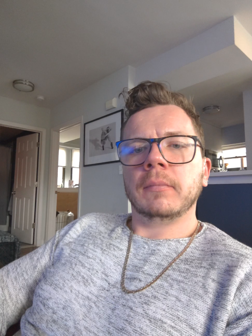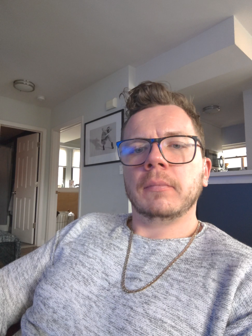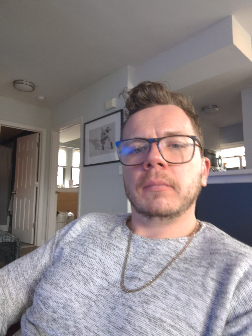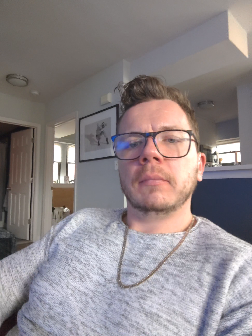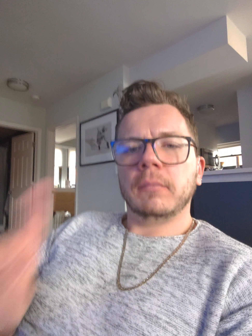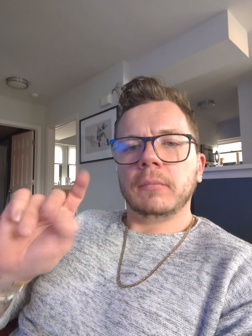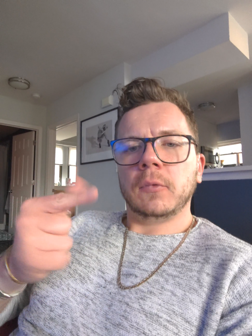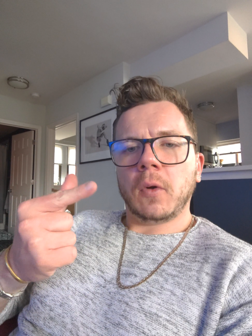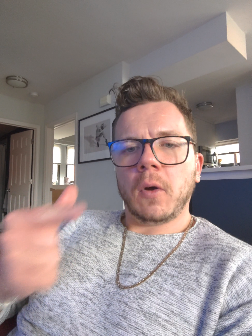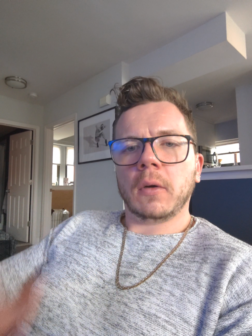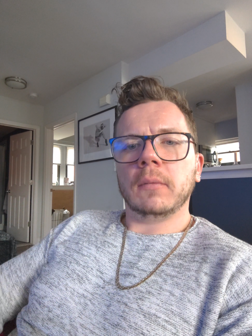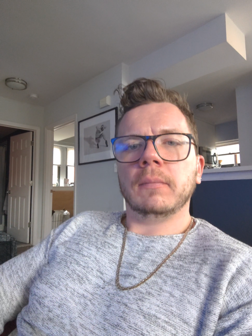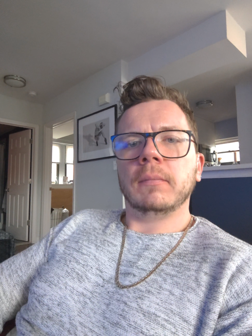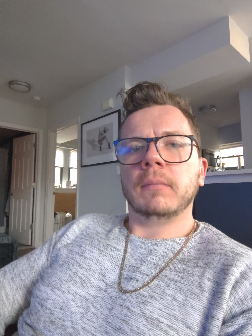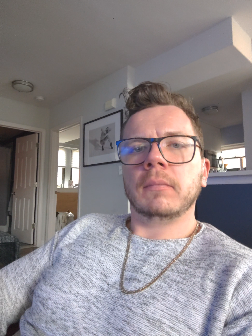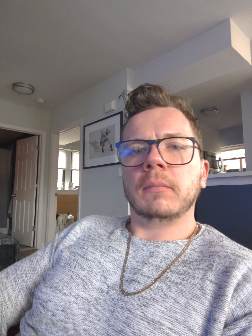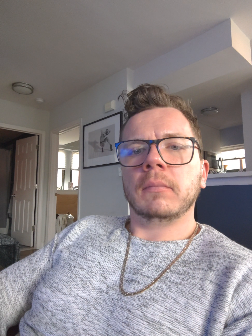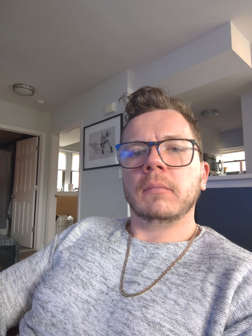dog